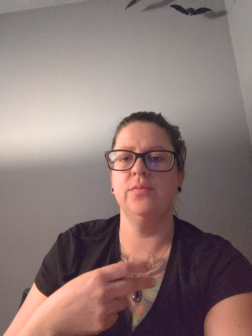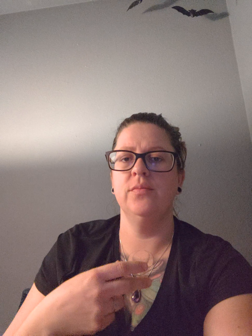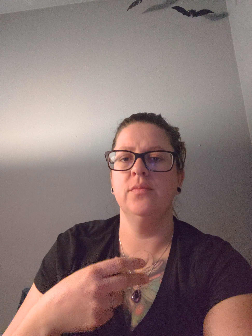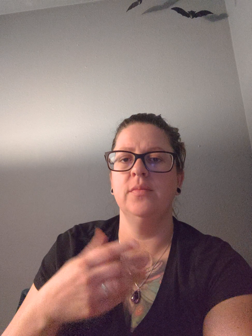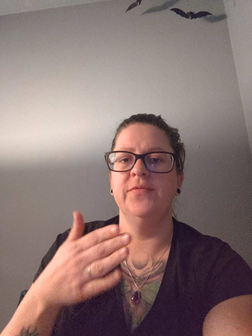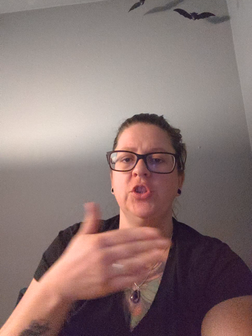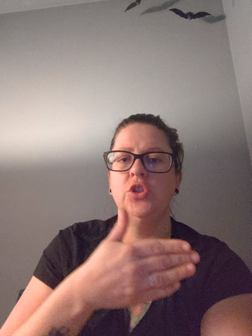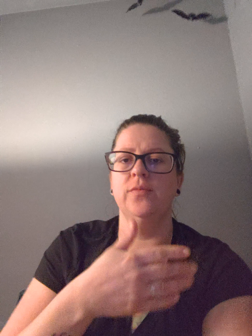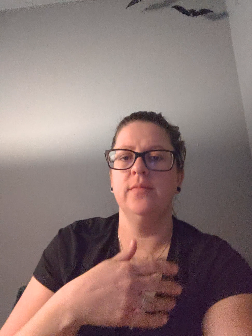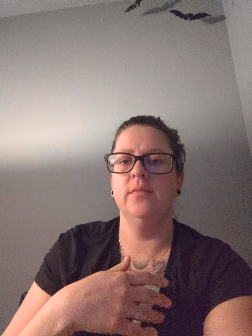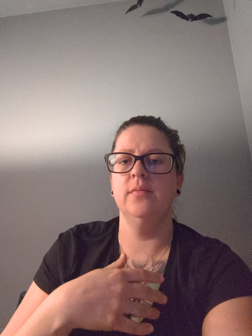fish